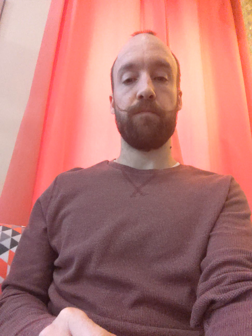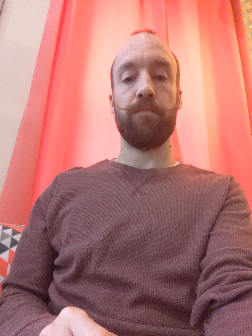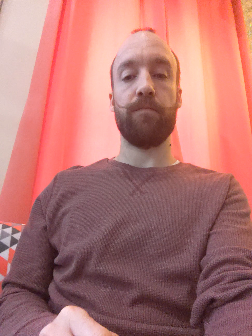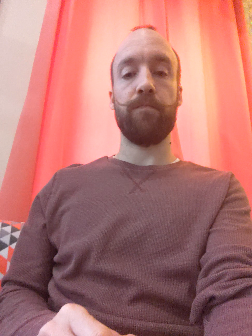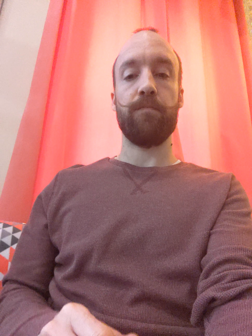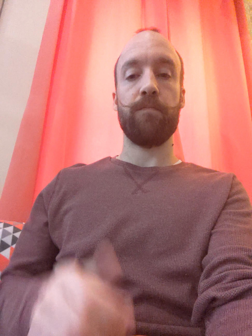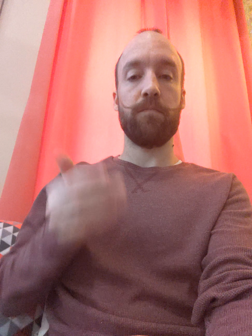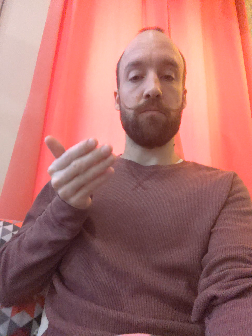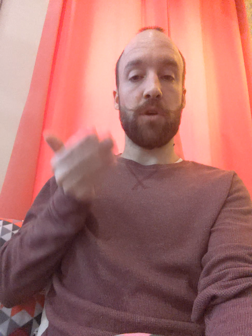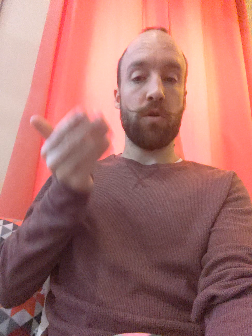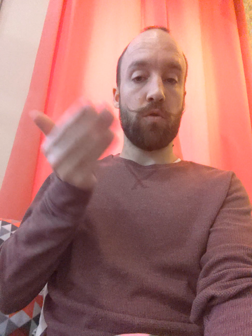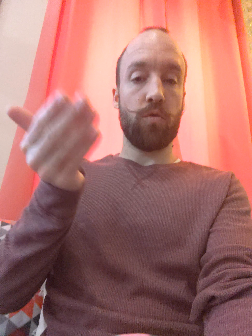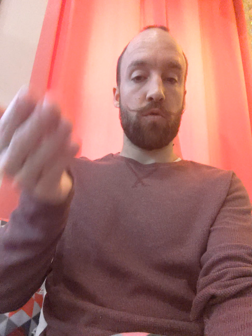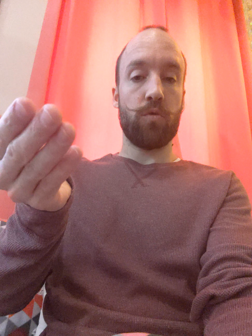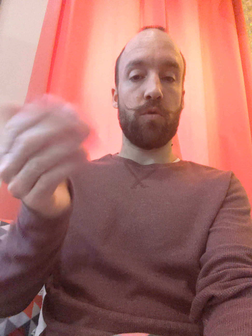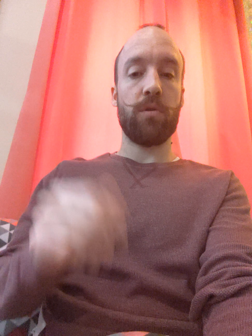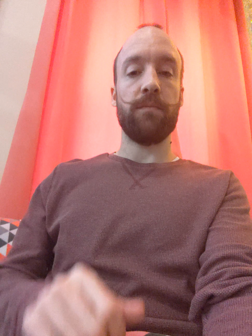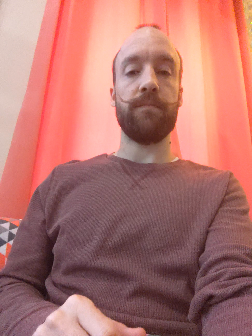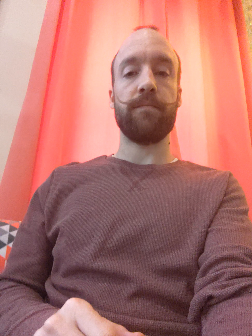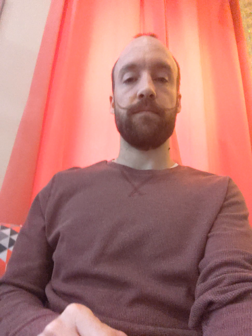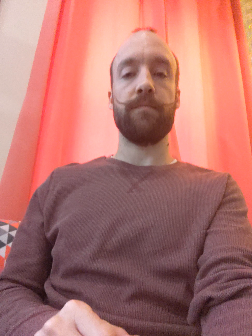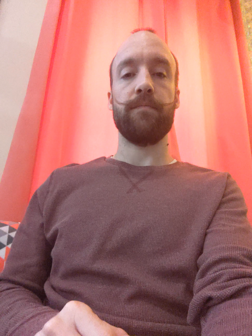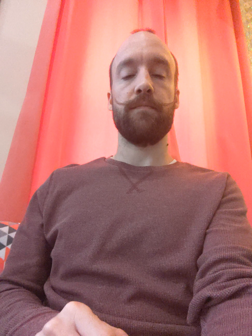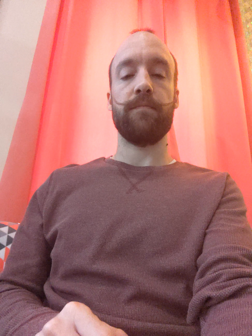boat